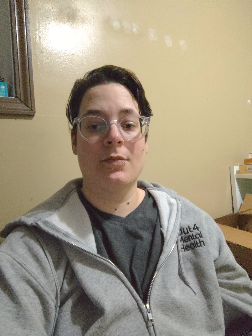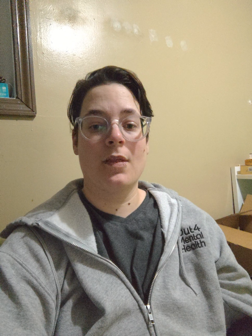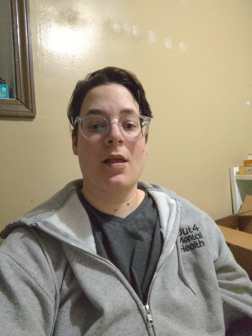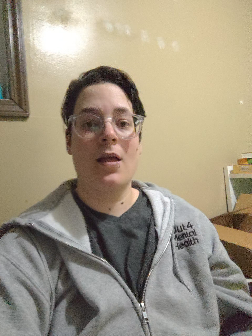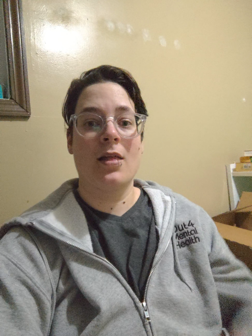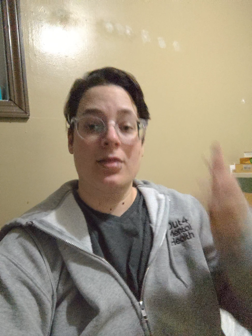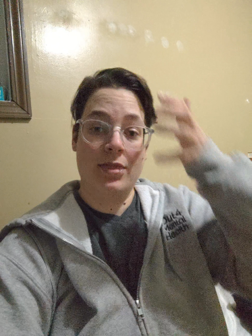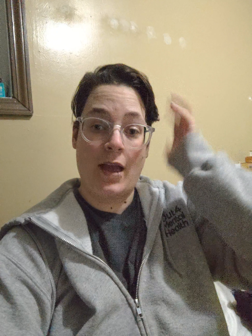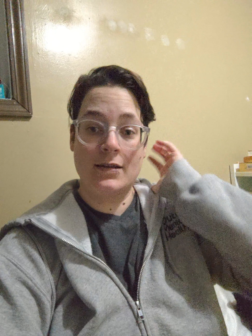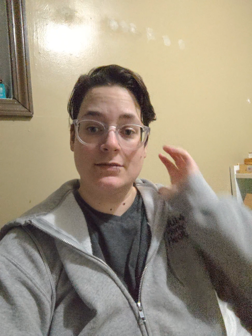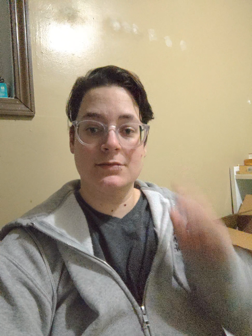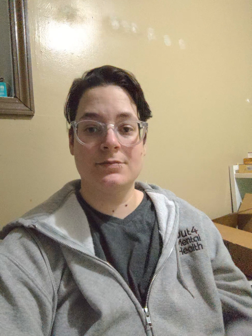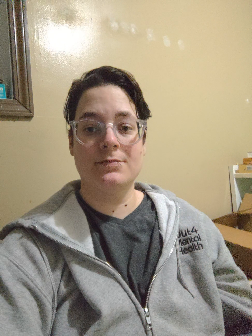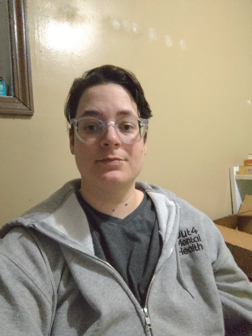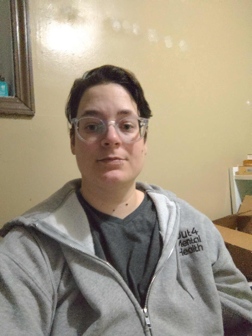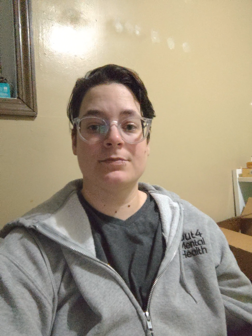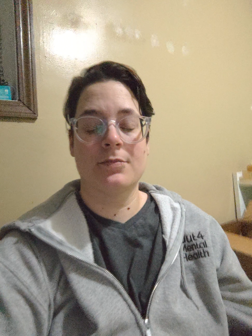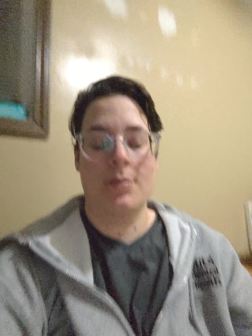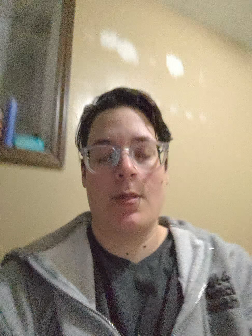lion